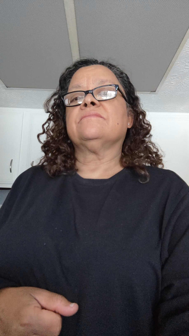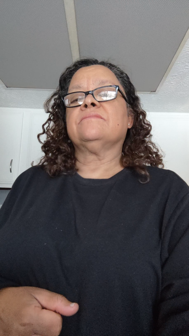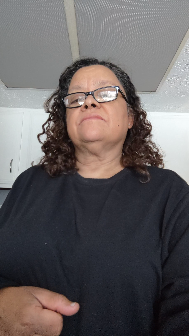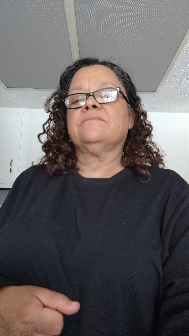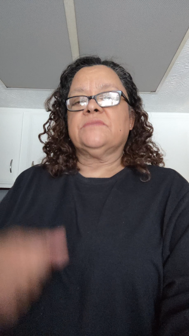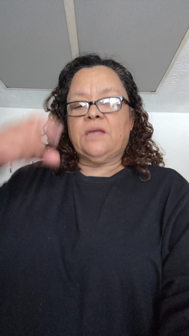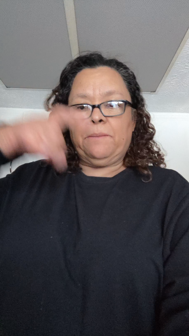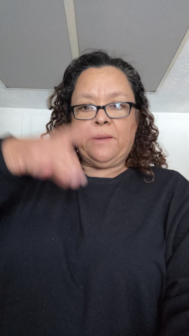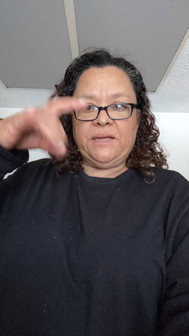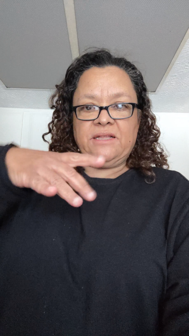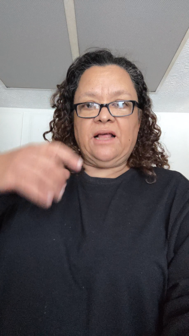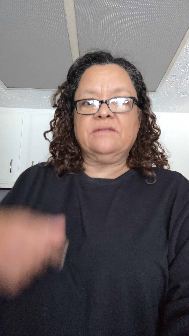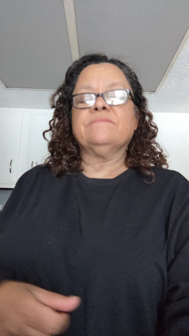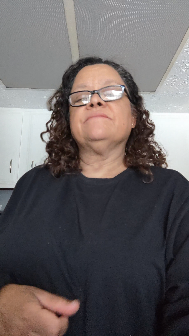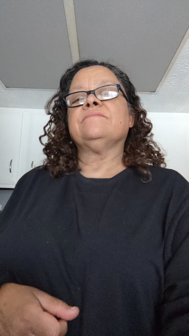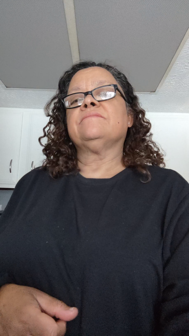pumpkin